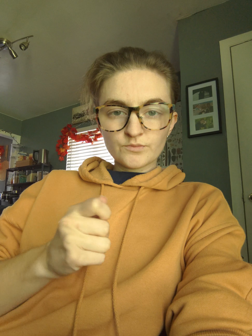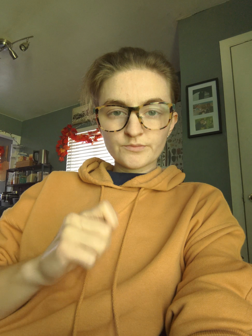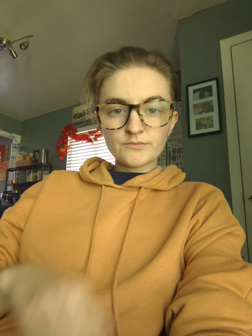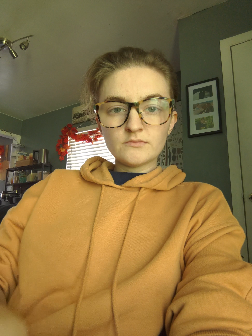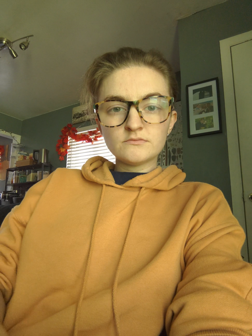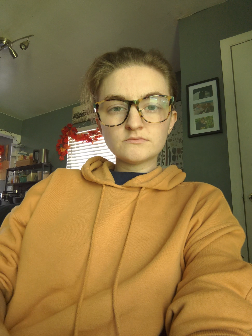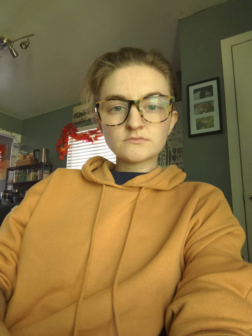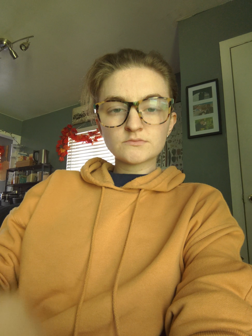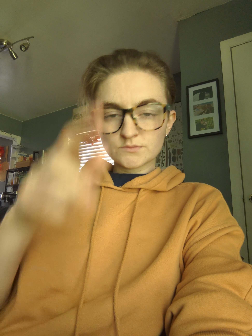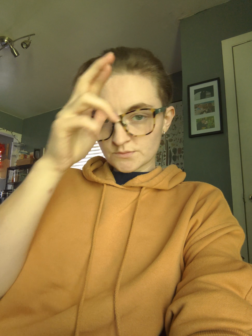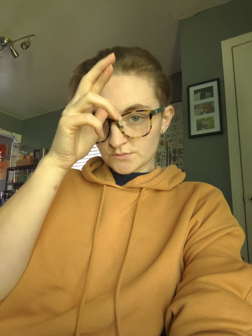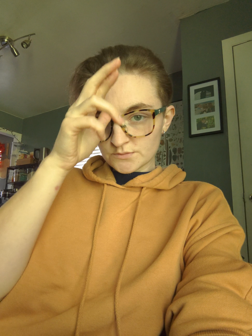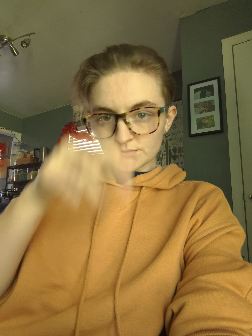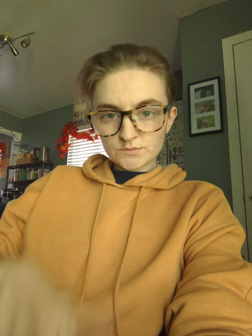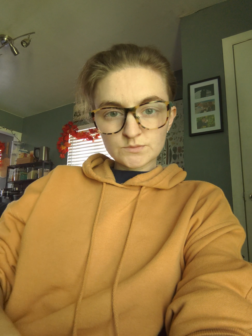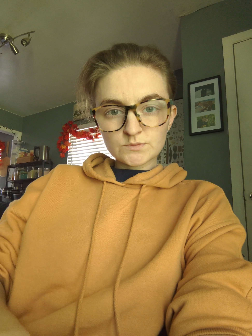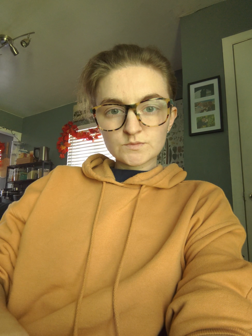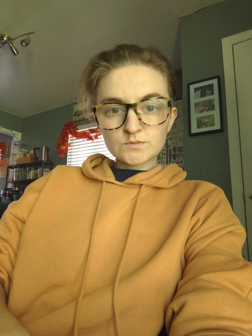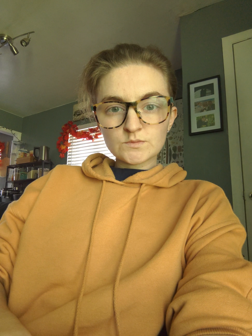rooster